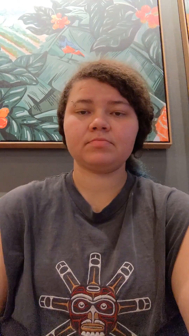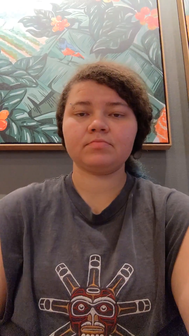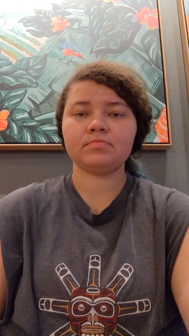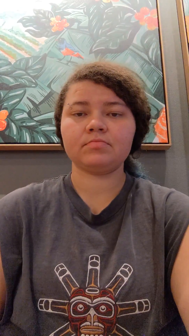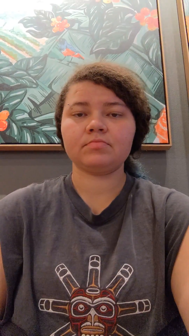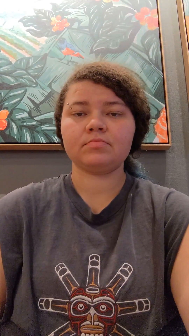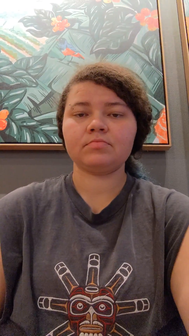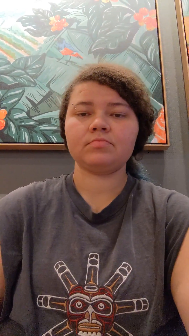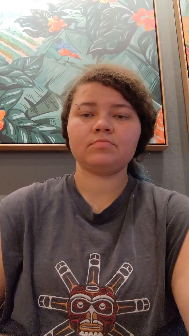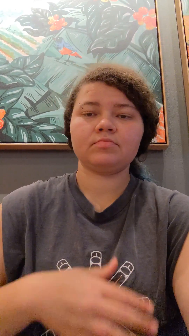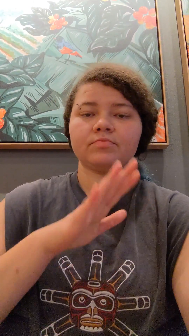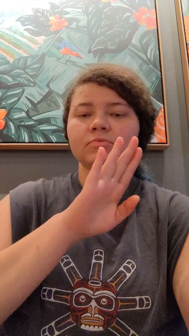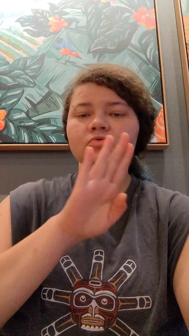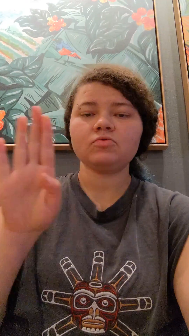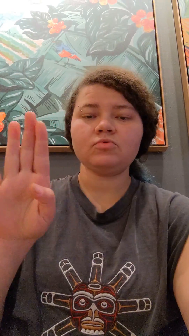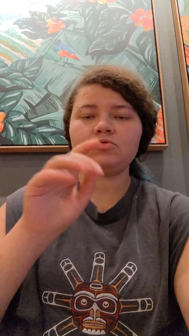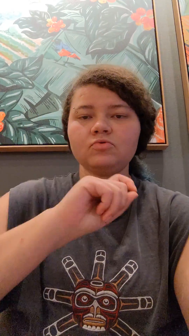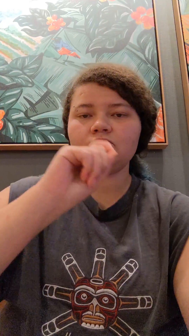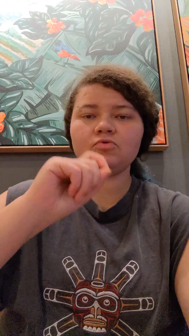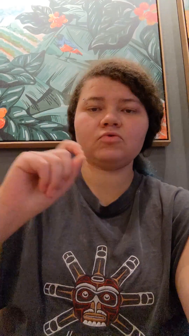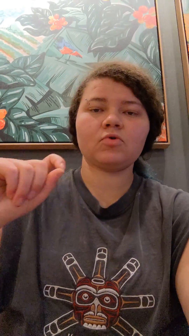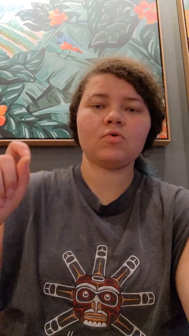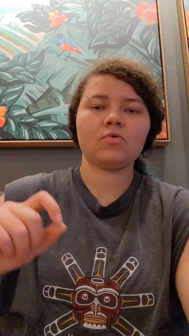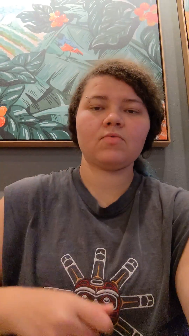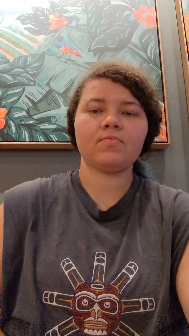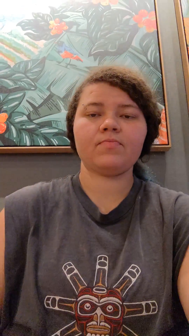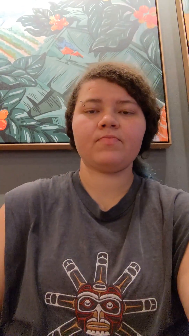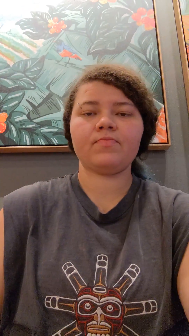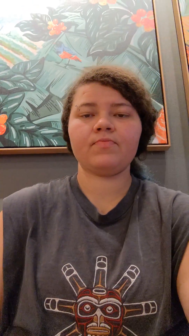chalk